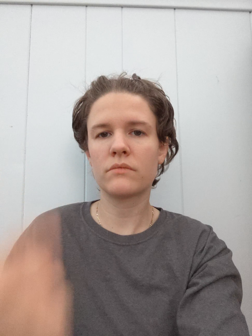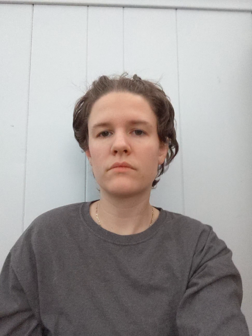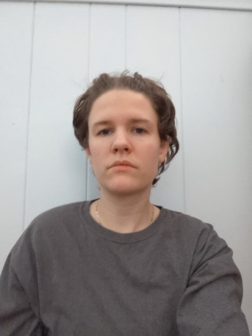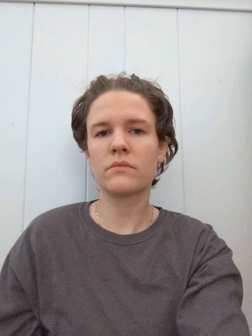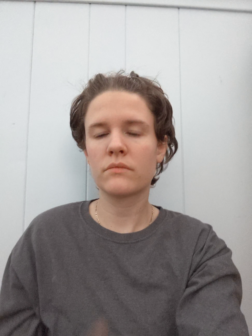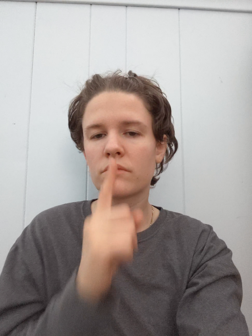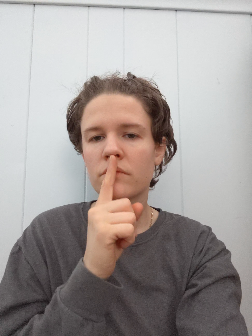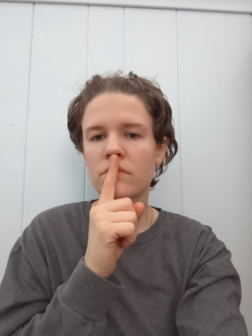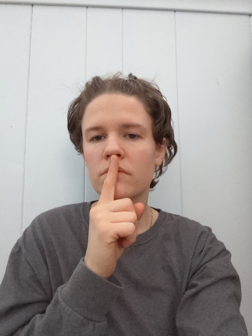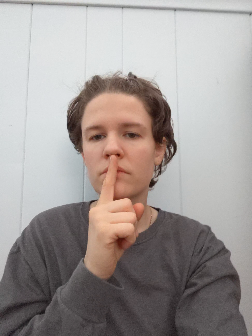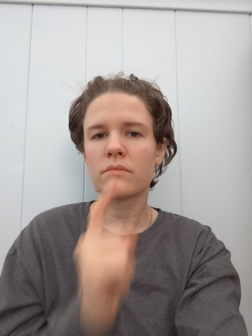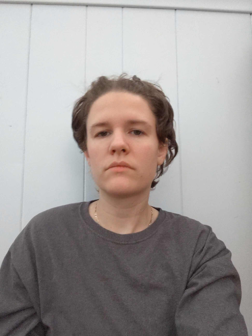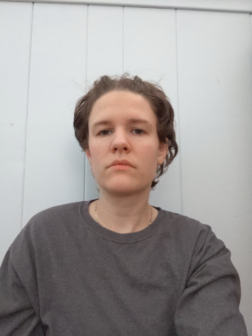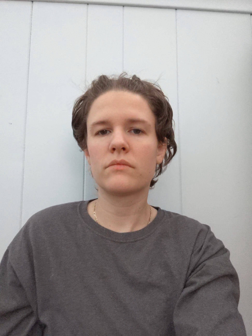shhh